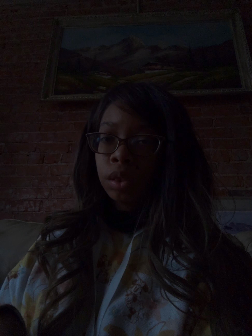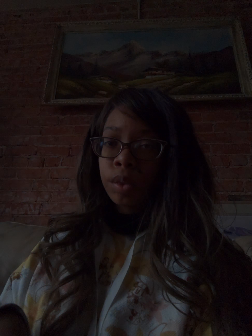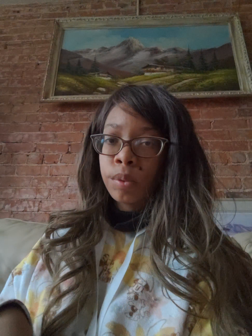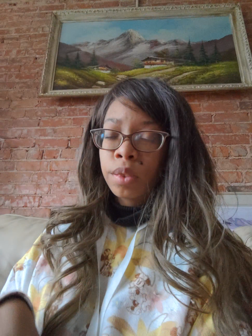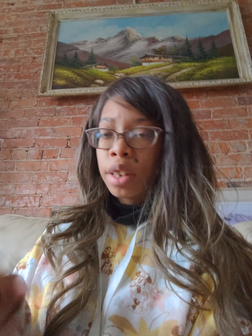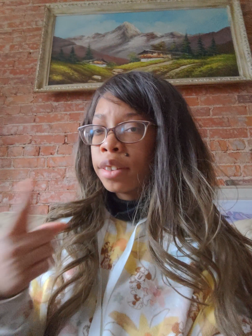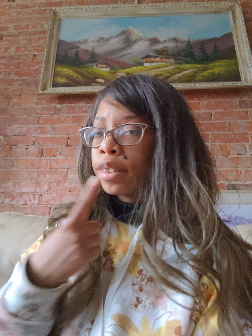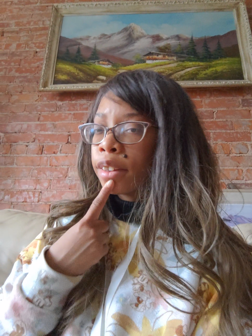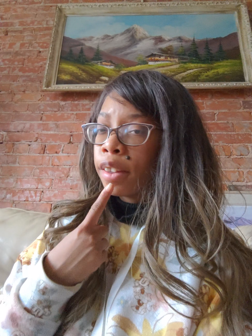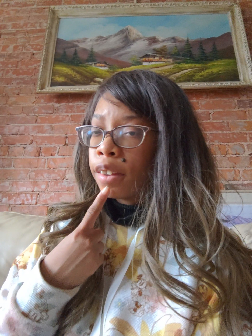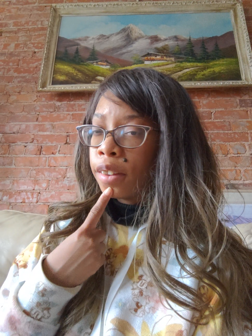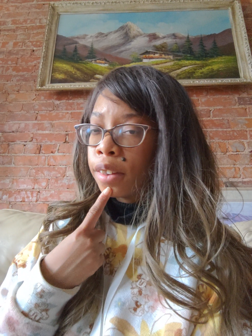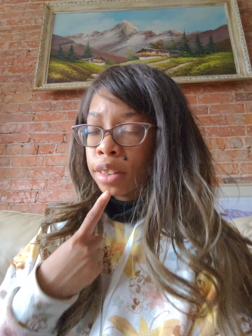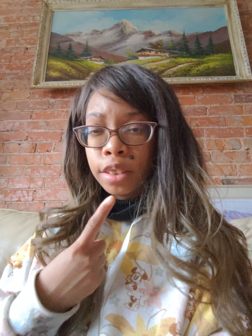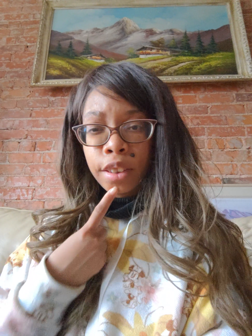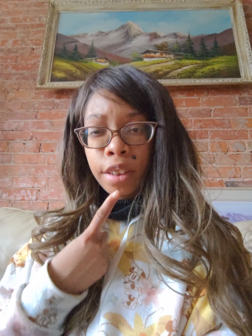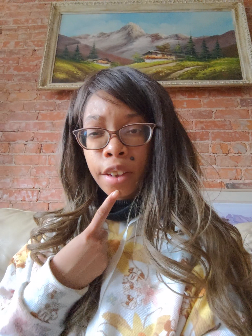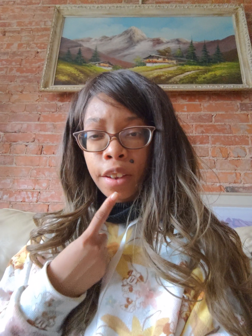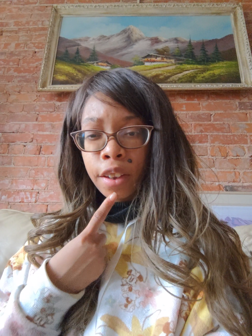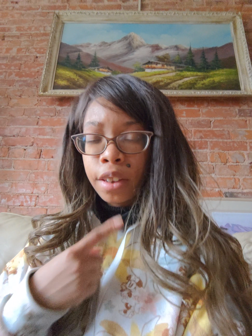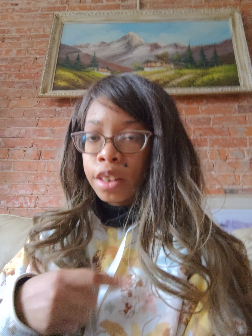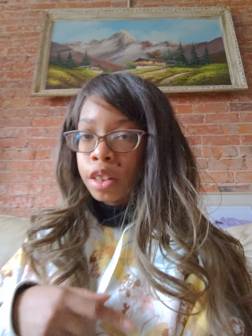say